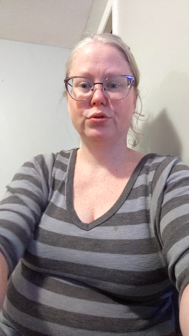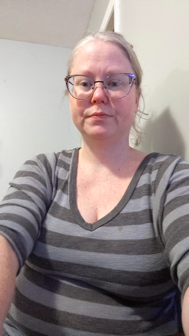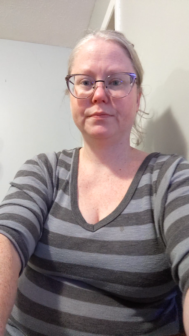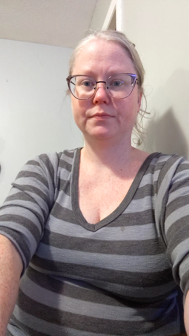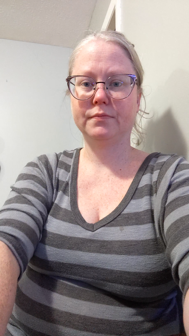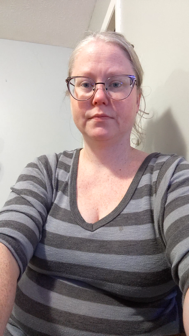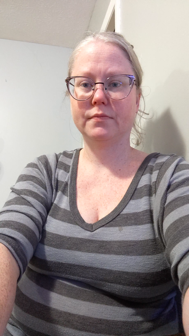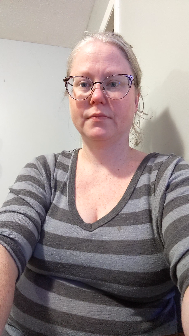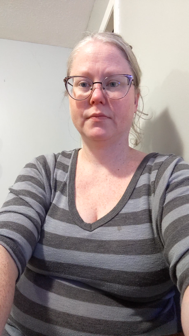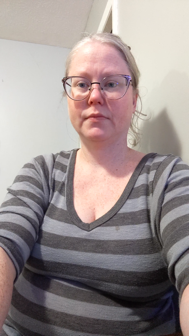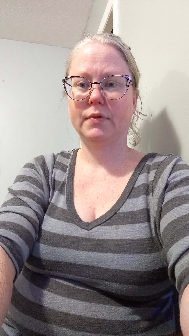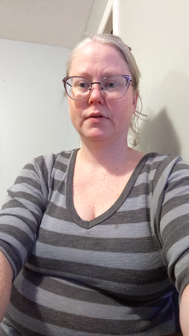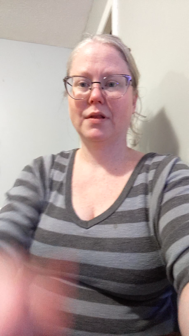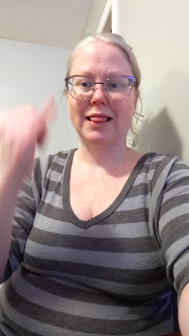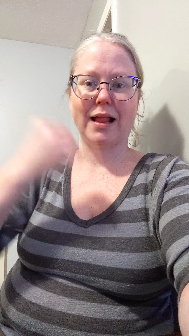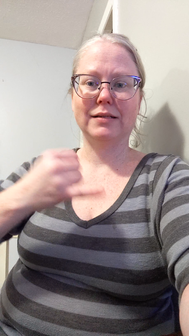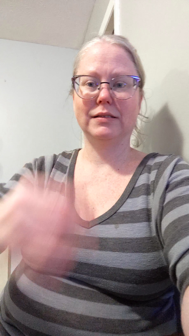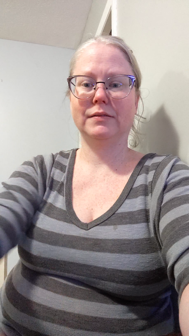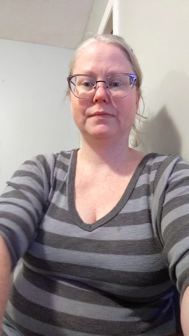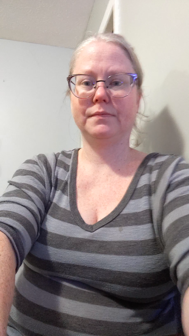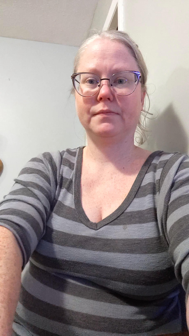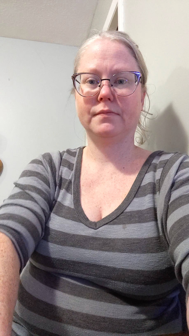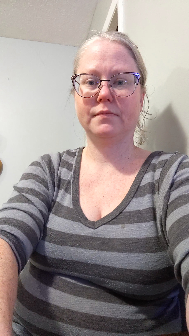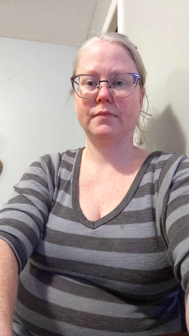last